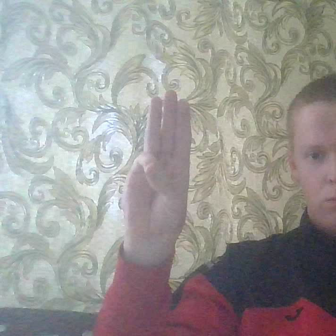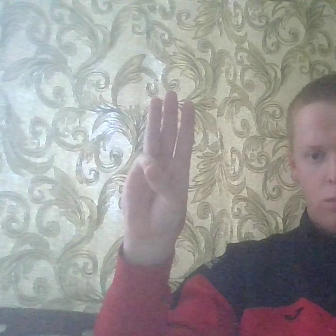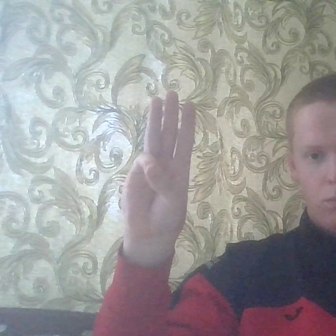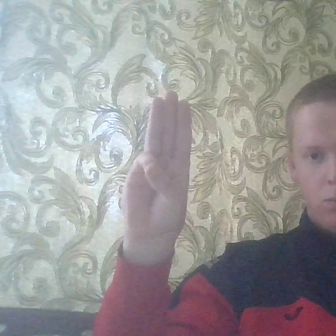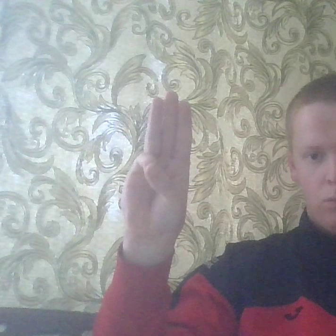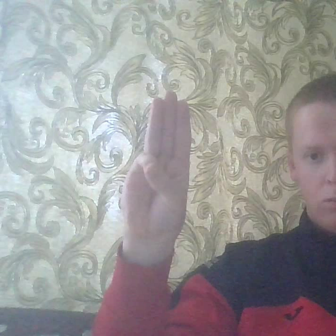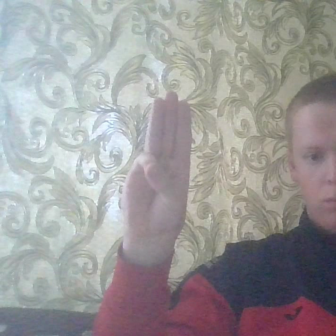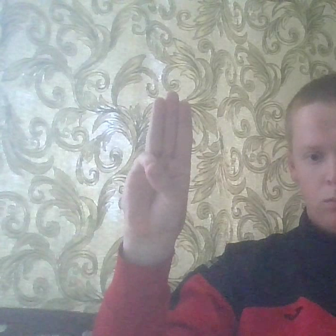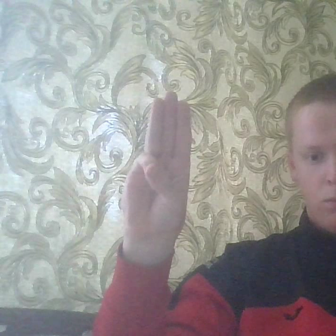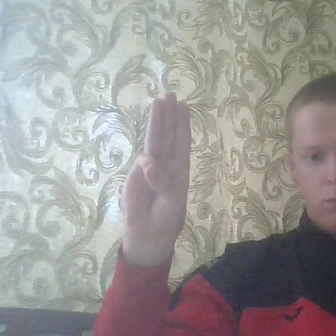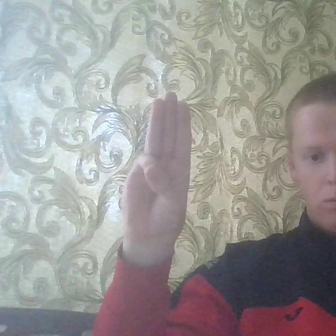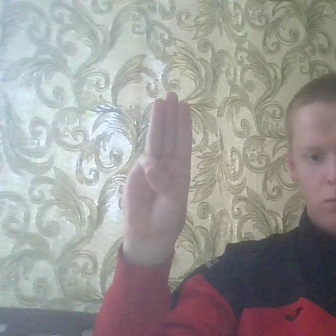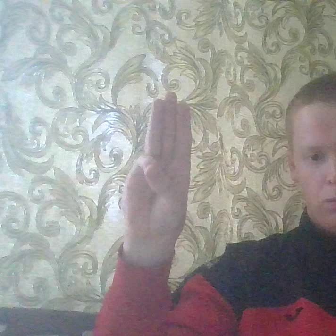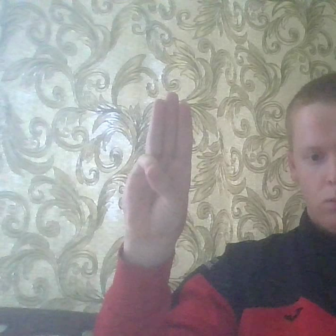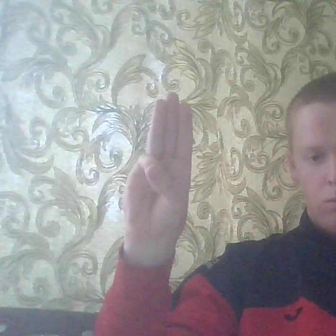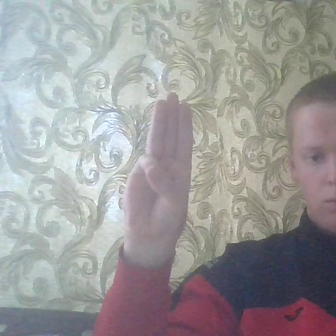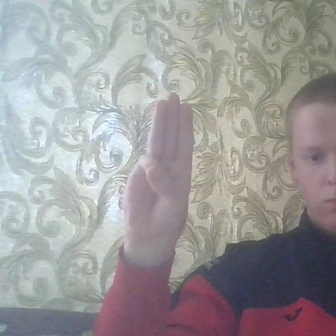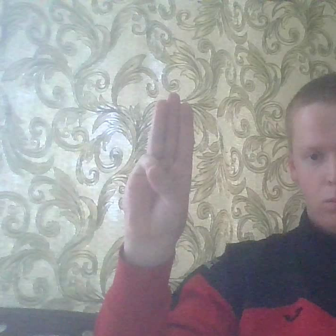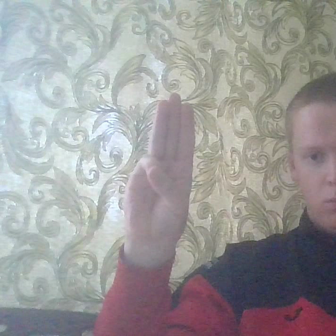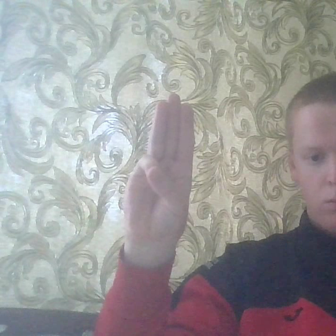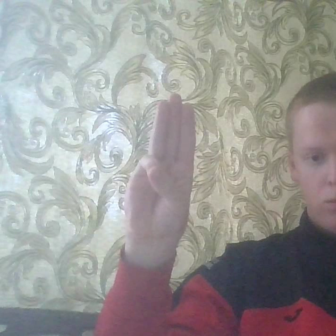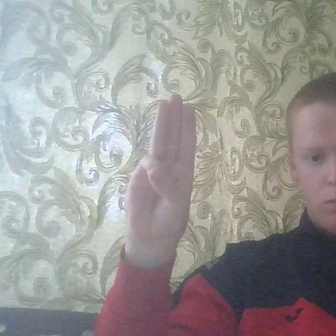Ш